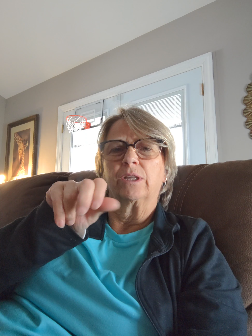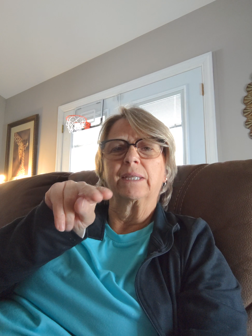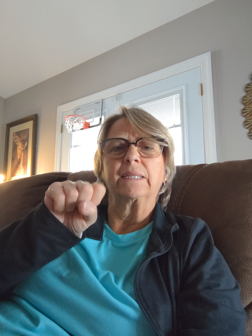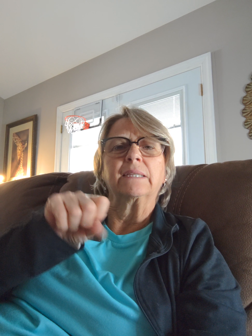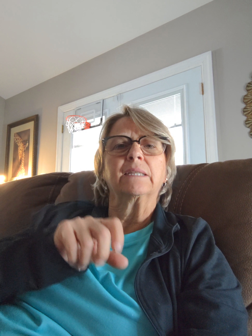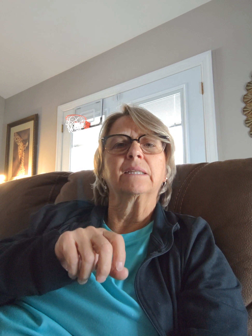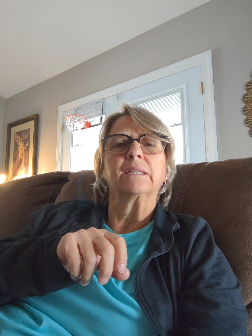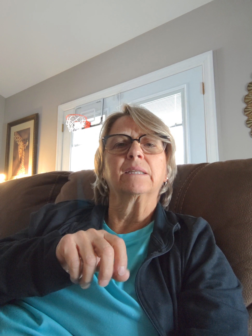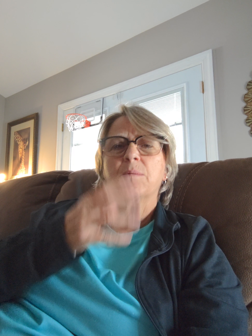jeans